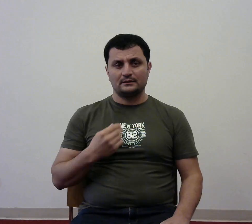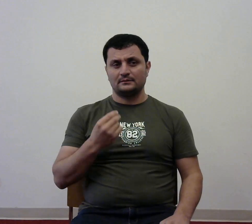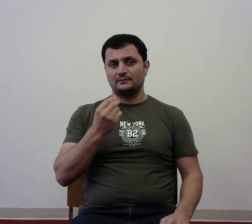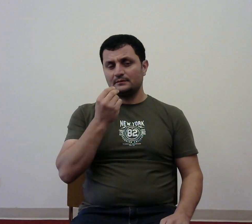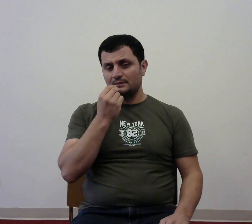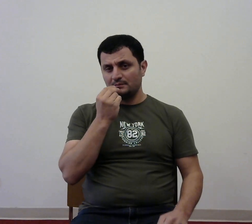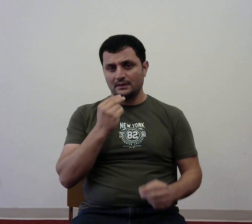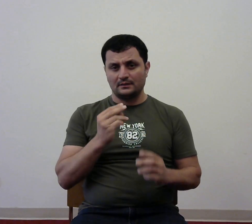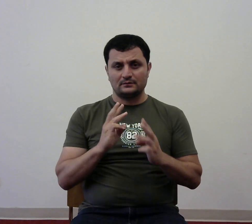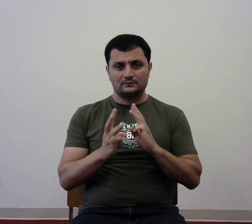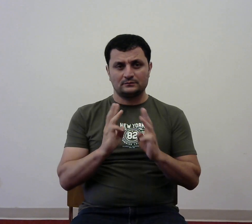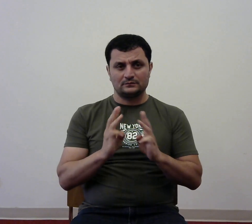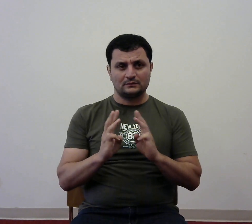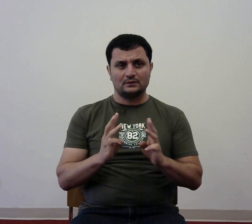mətbəx